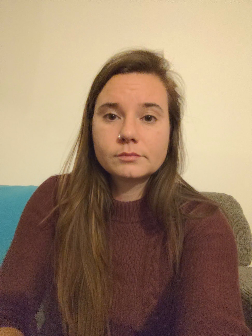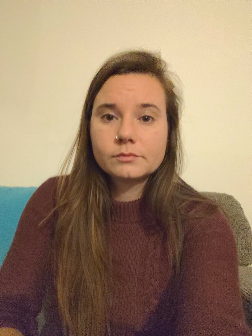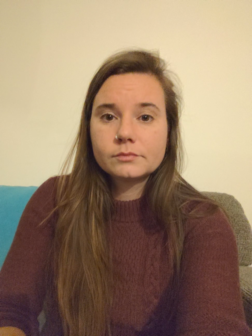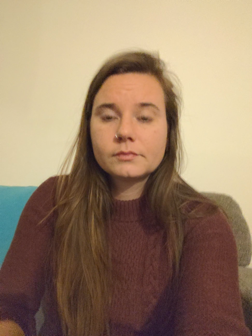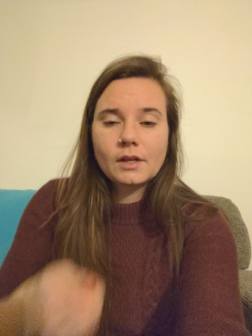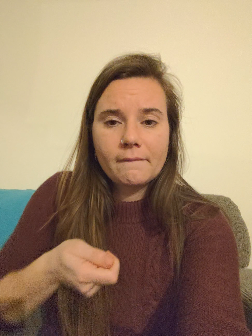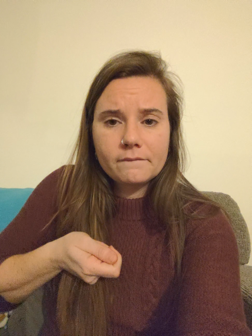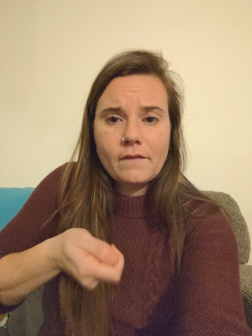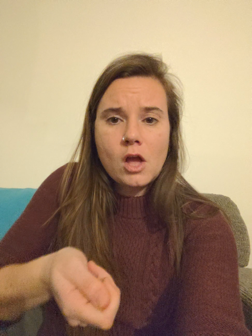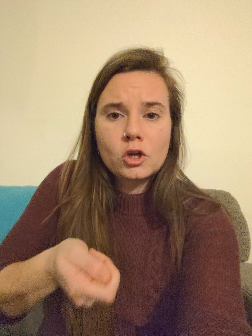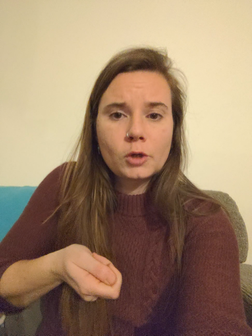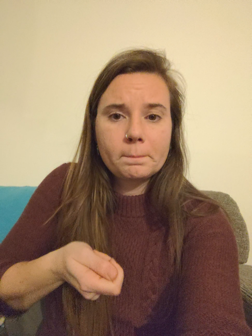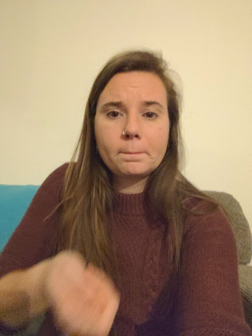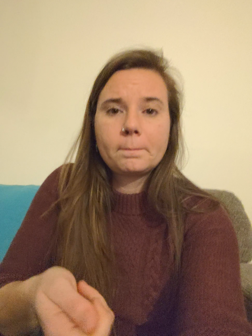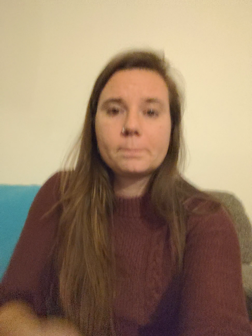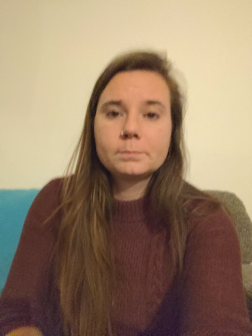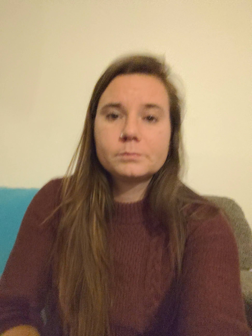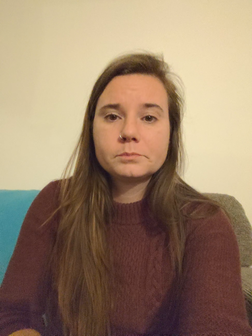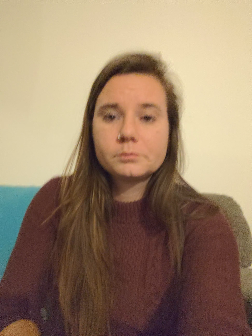vacuum